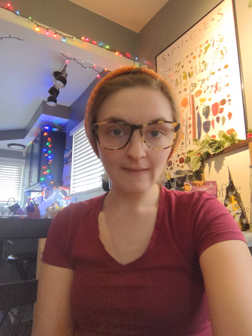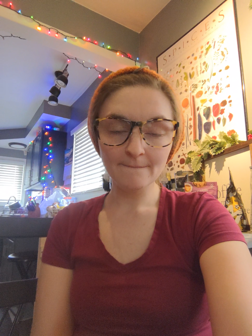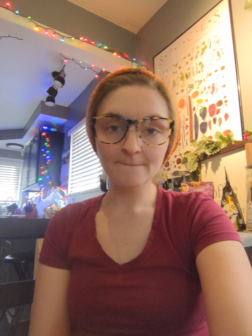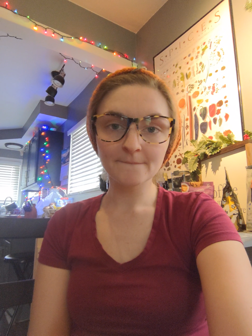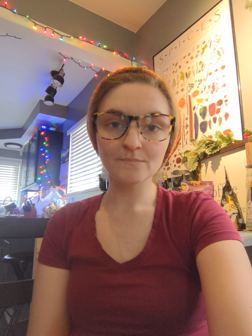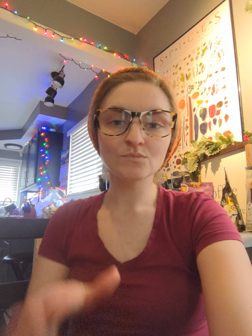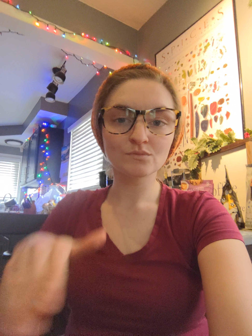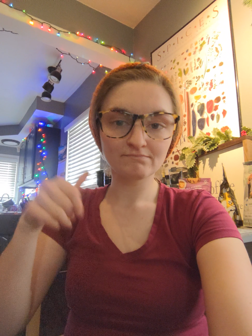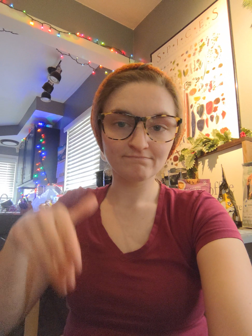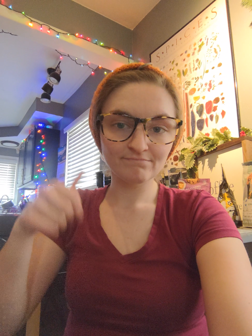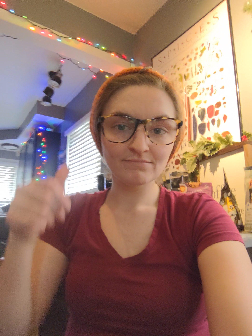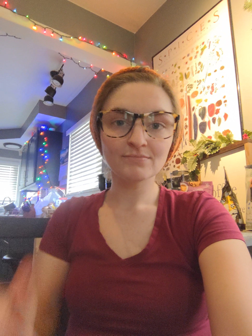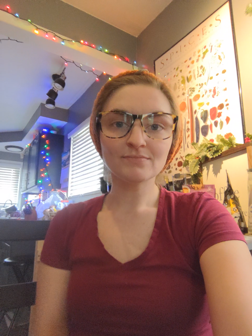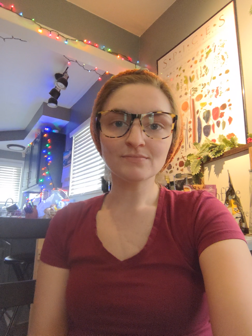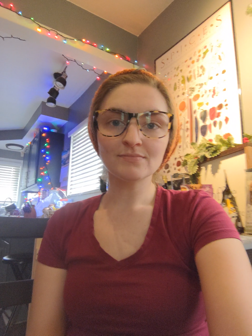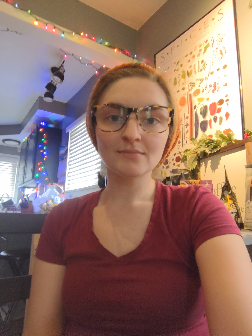jeans